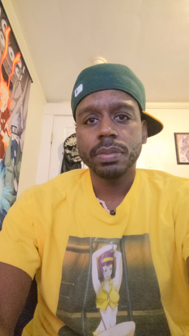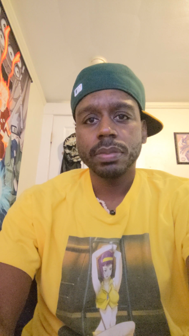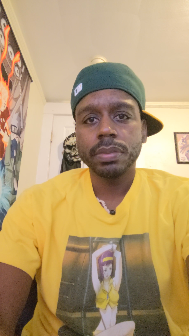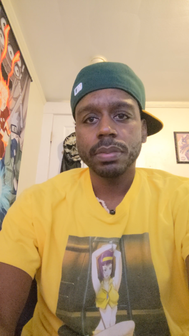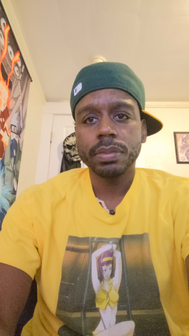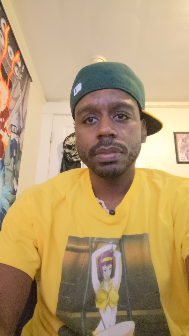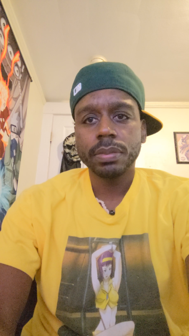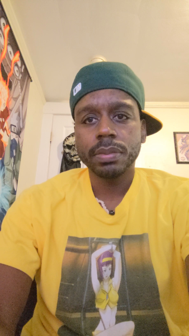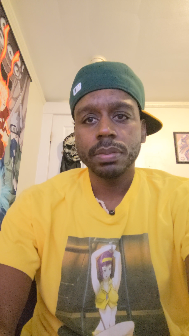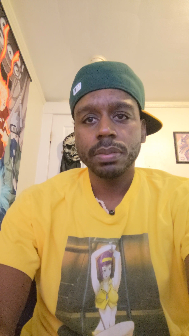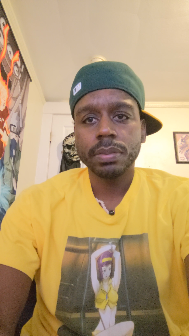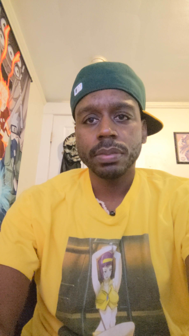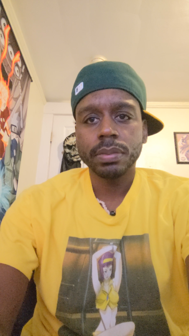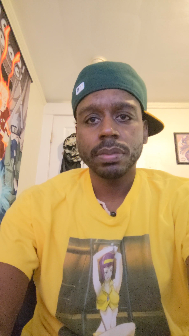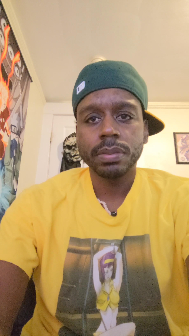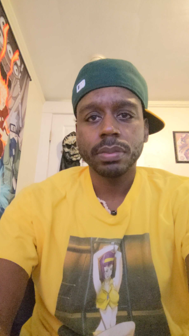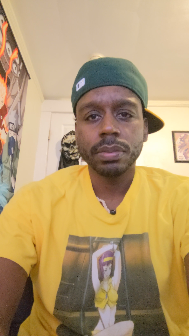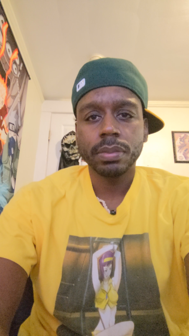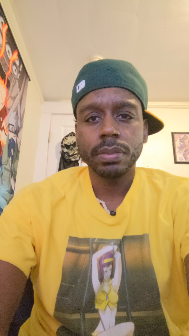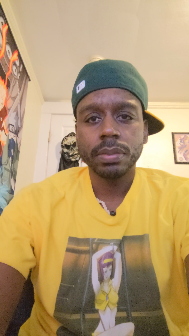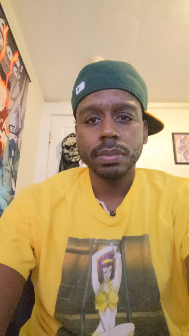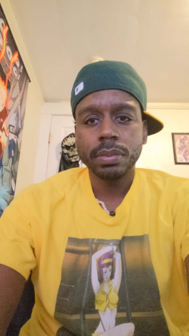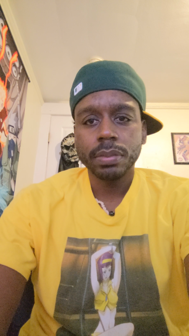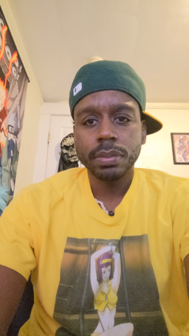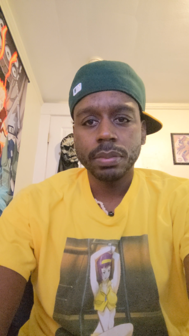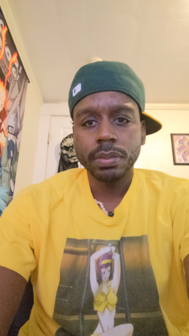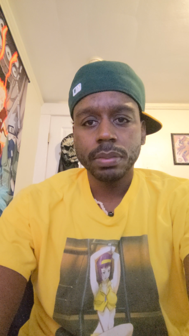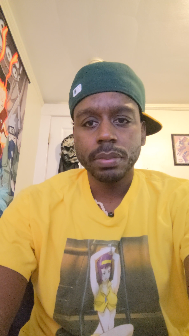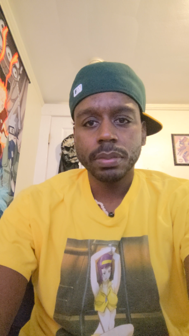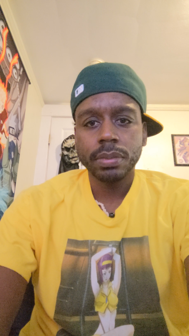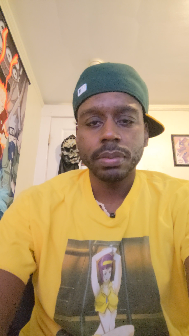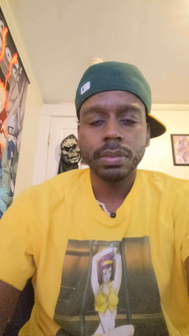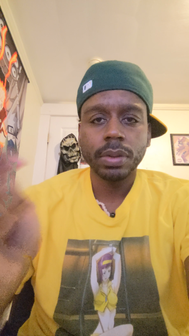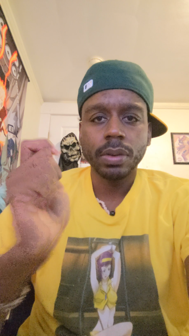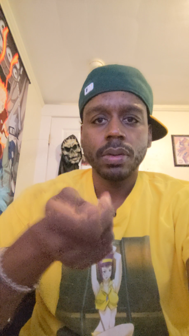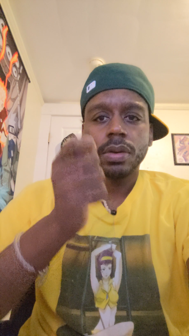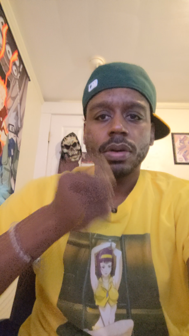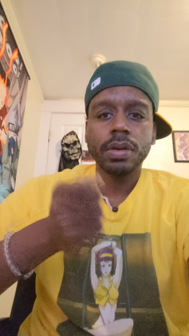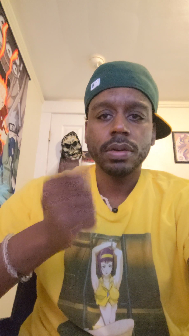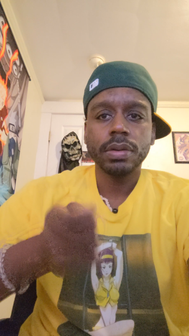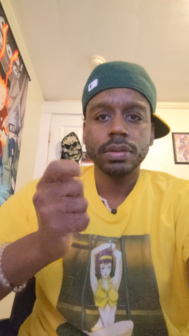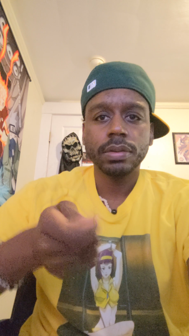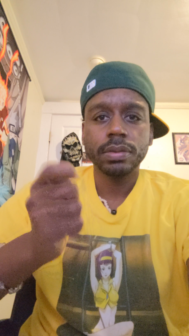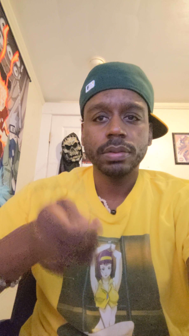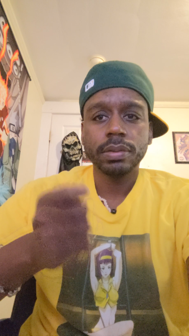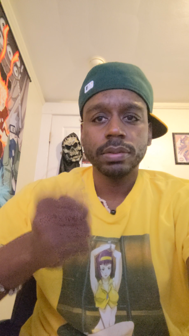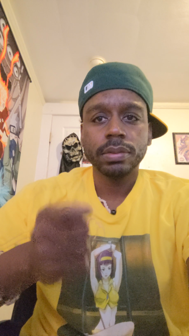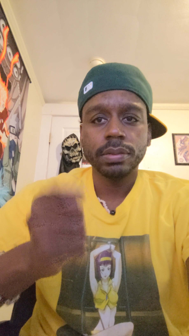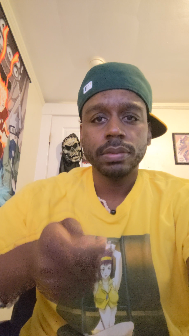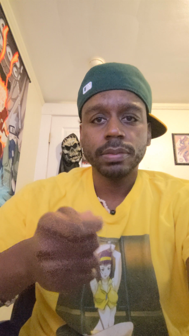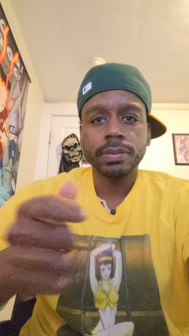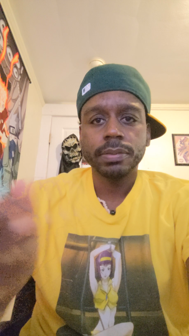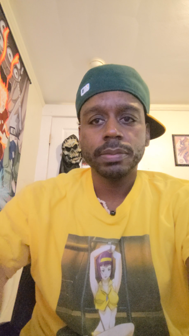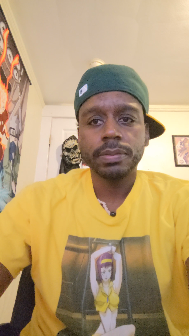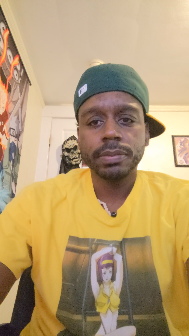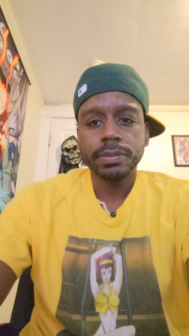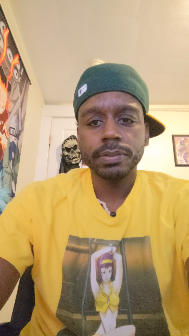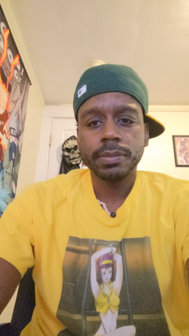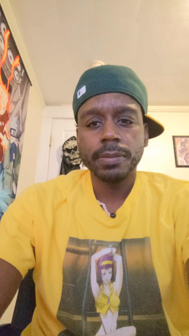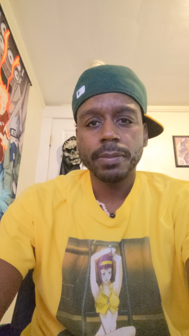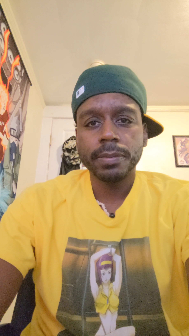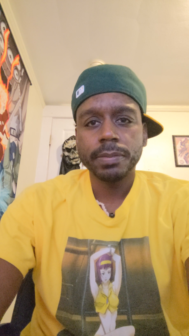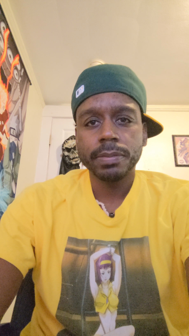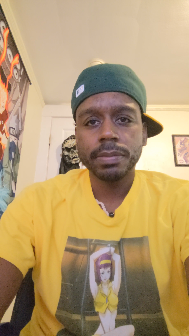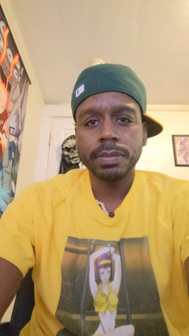cart